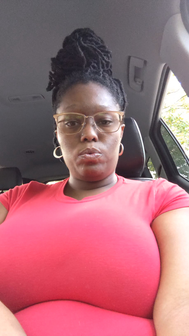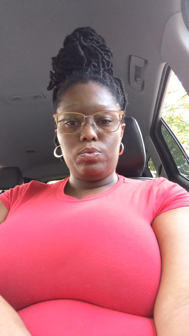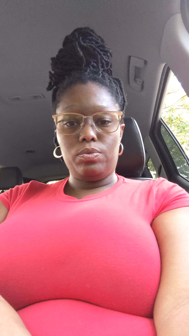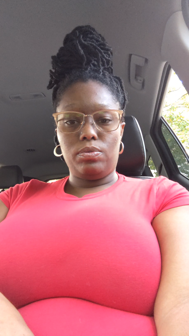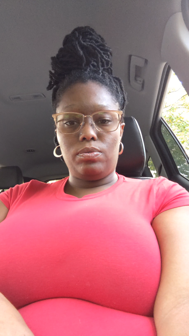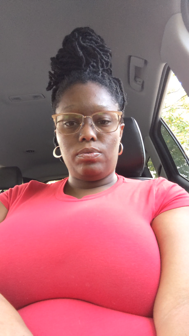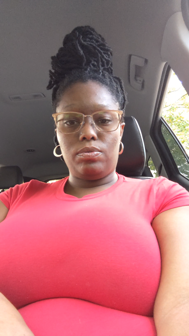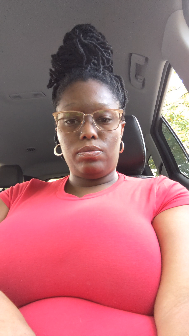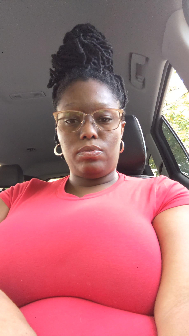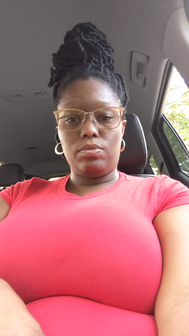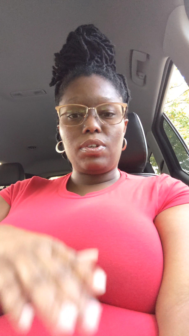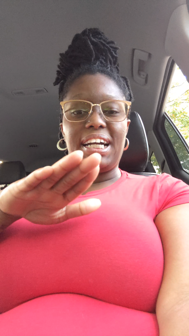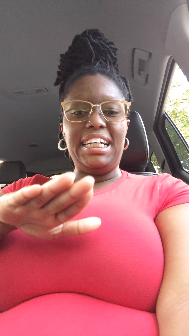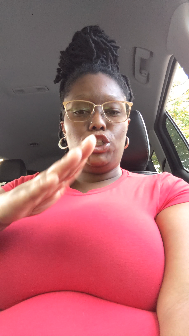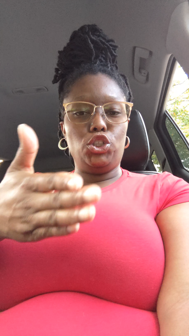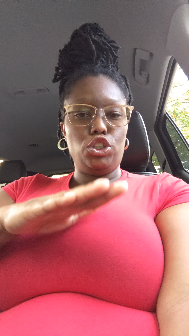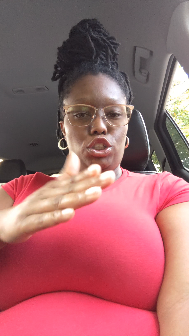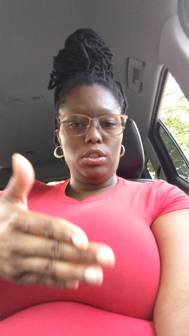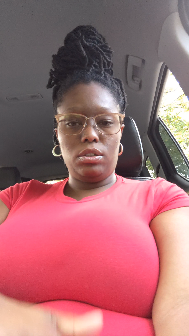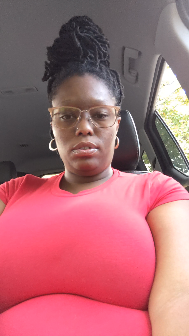kitchen